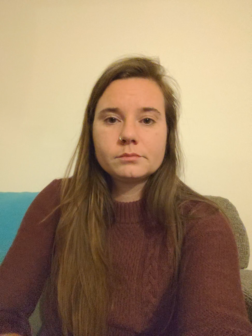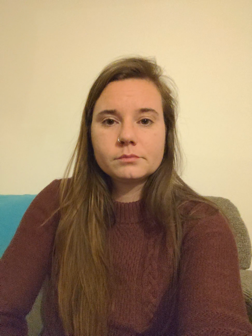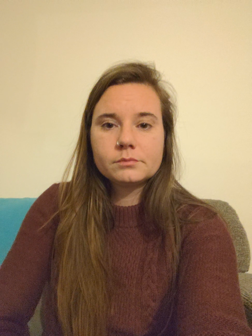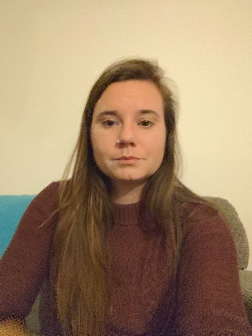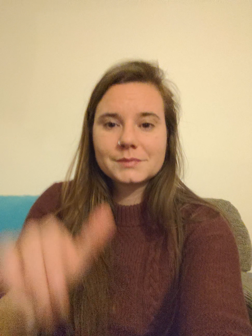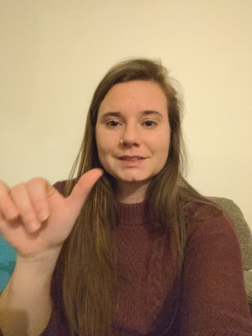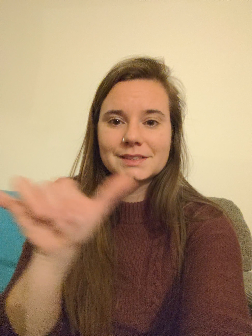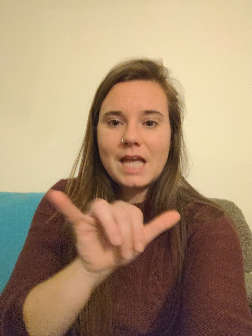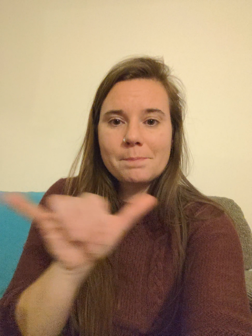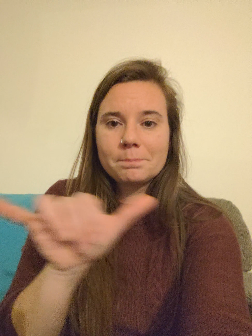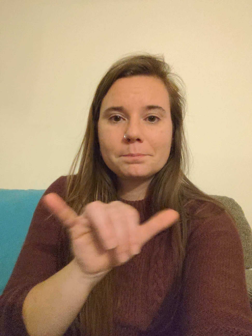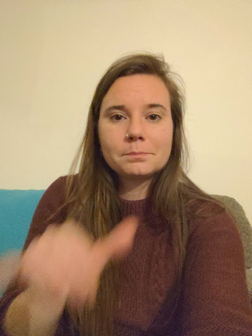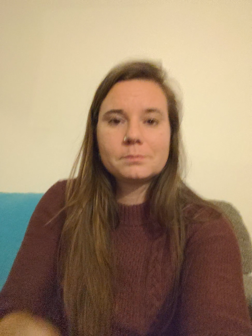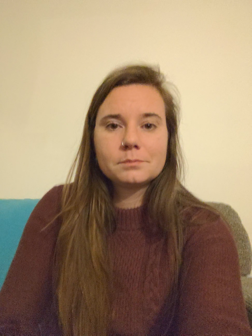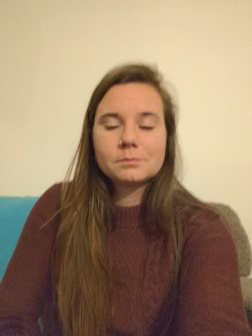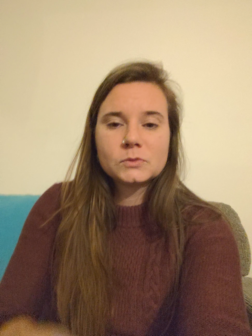same